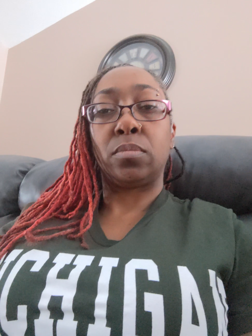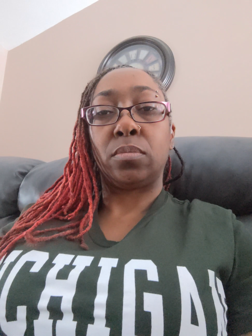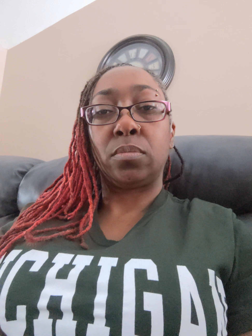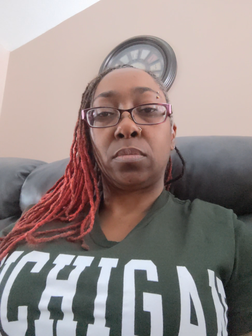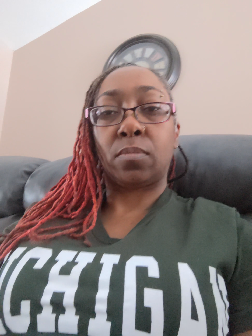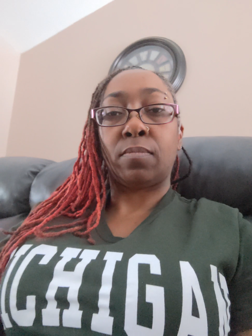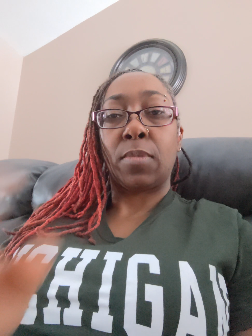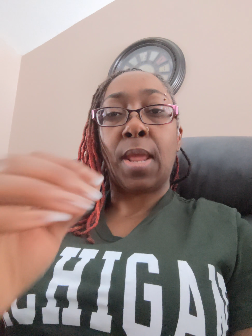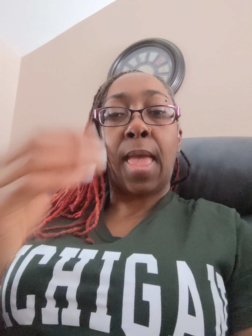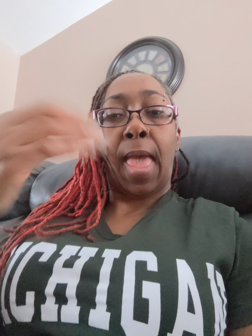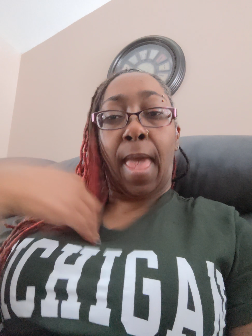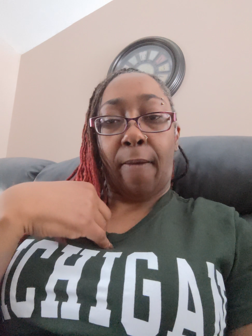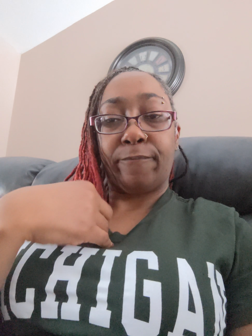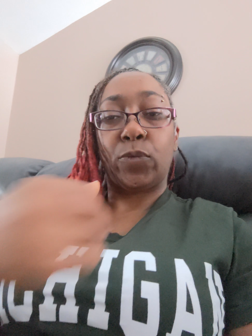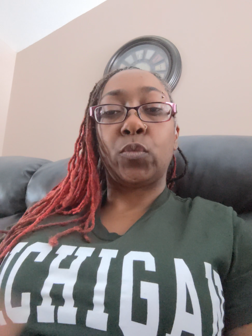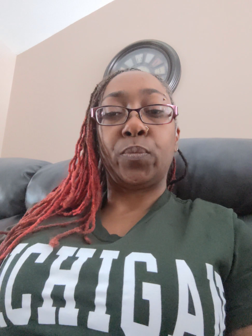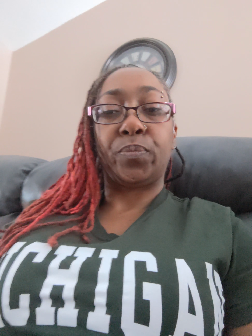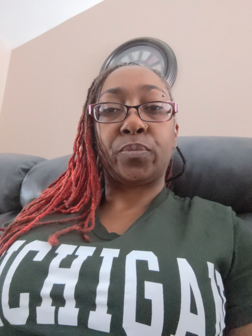have to